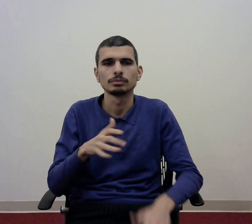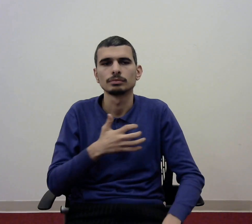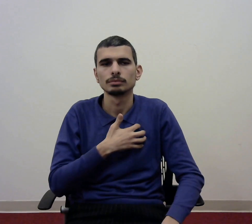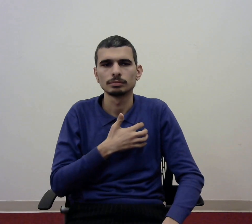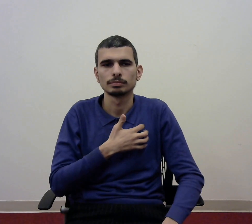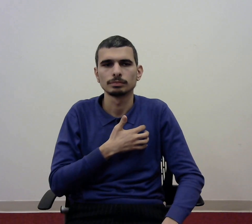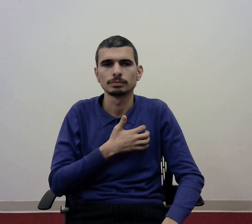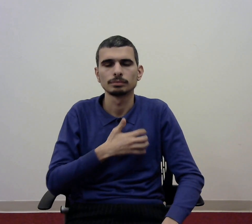istəmək